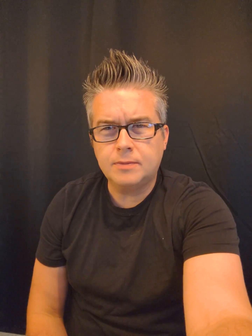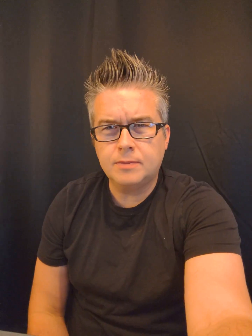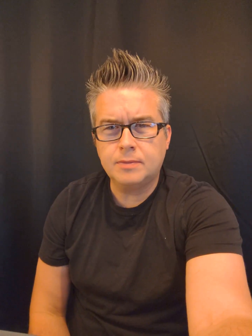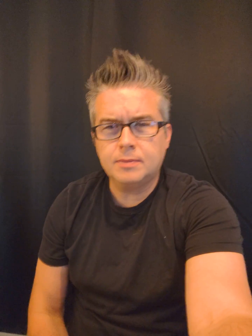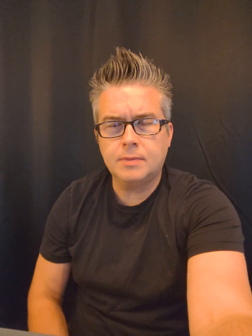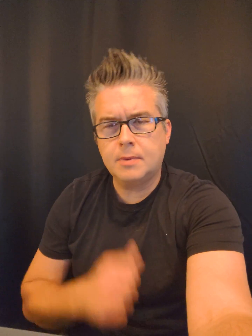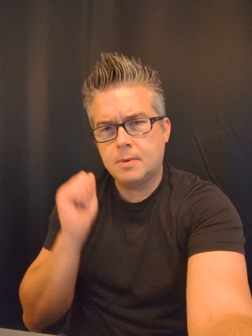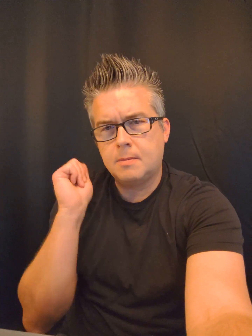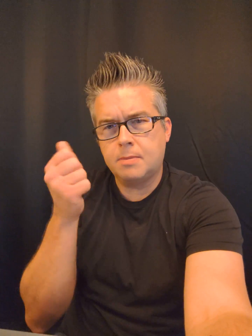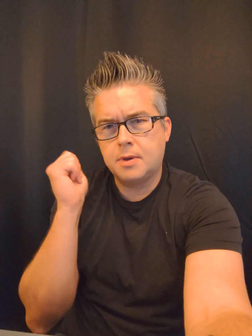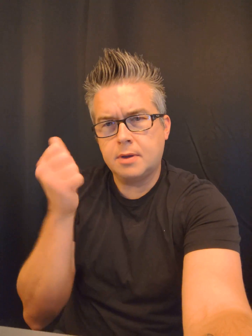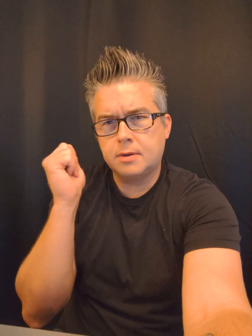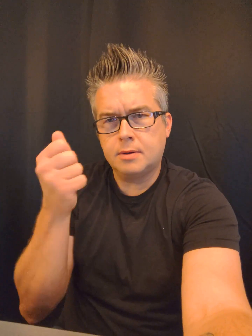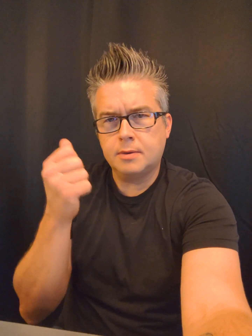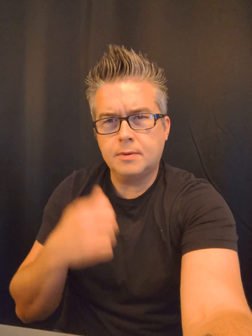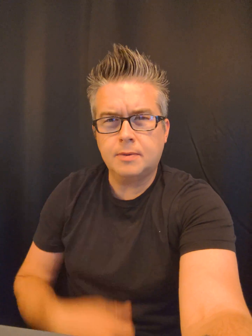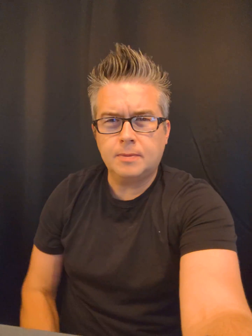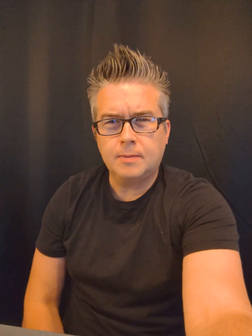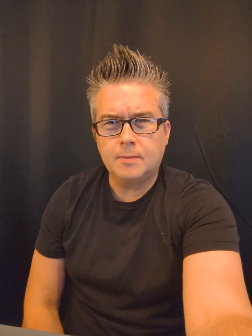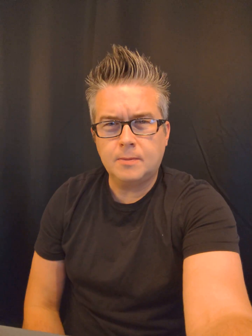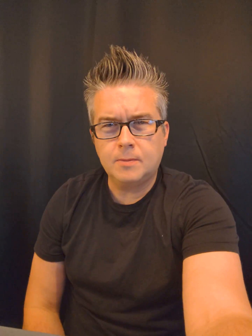bat